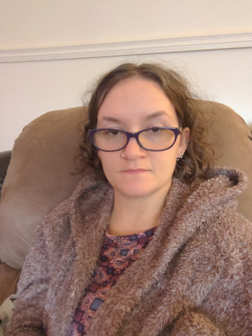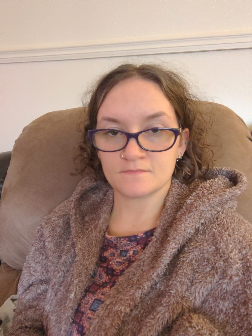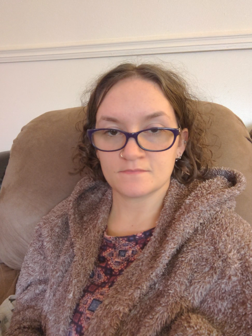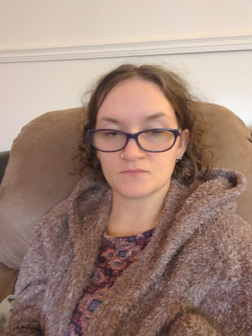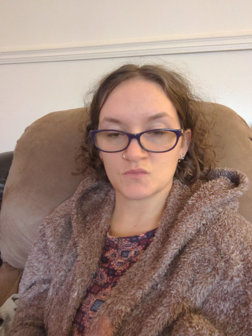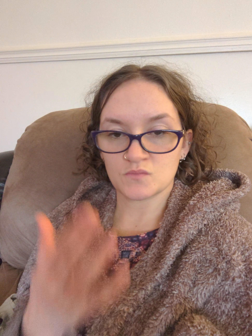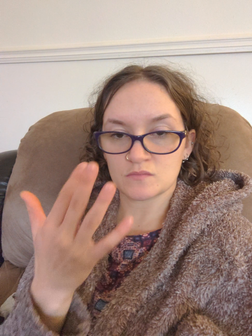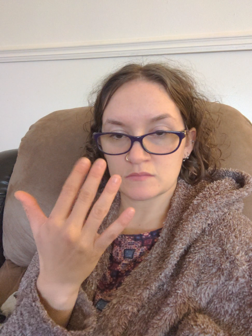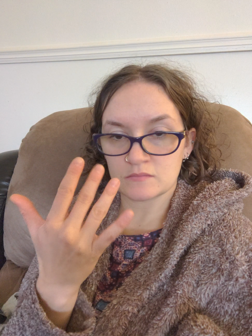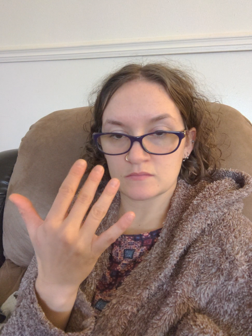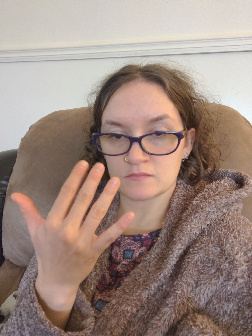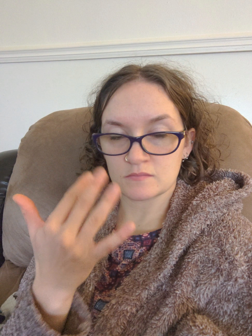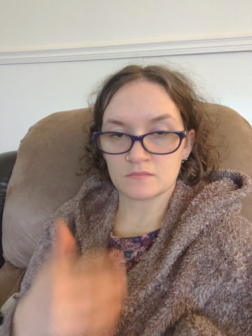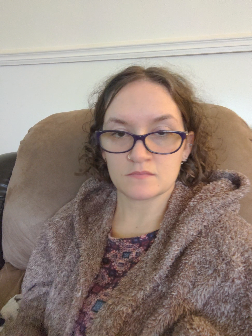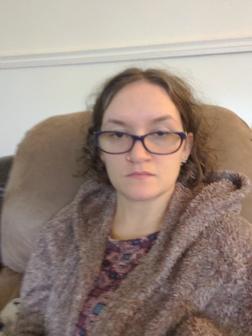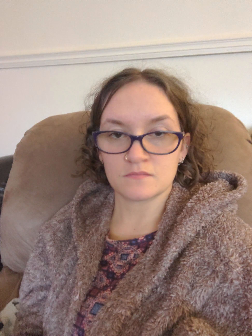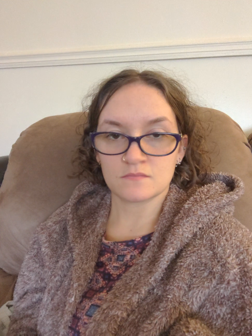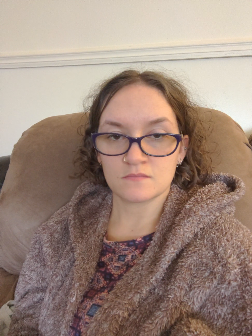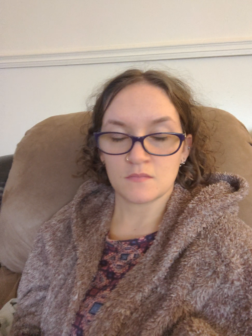wait